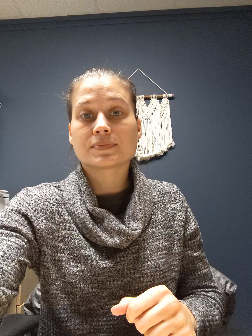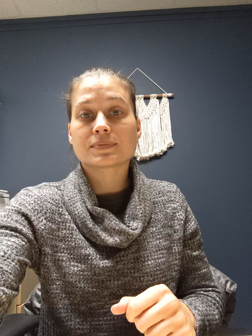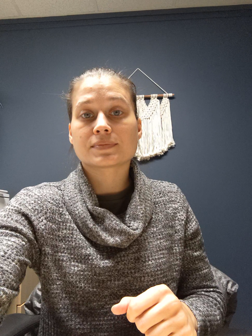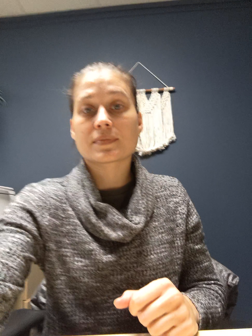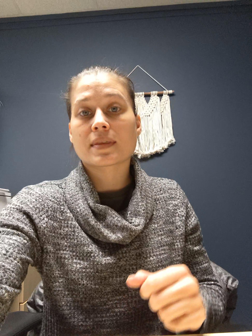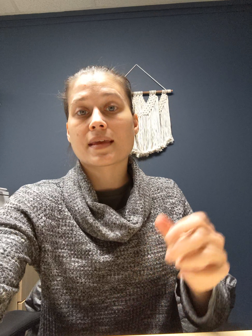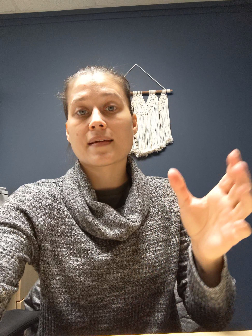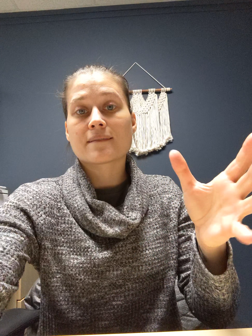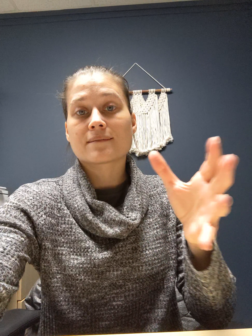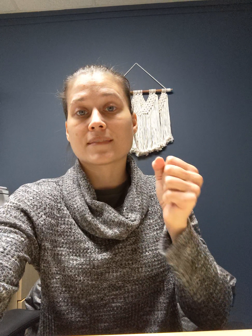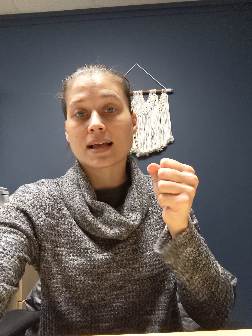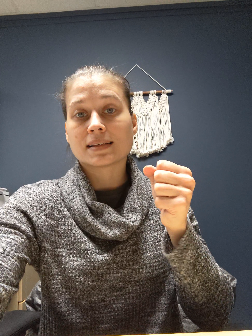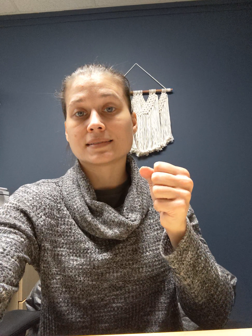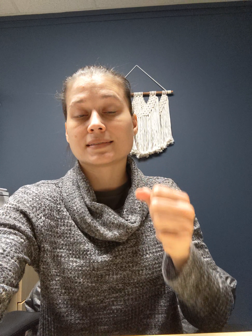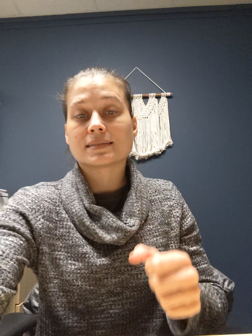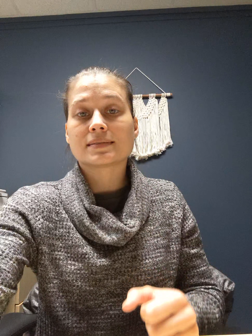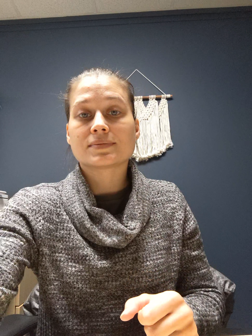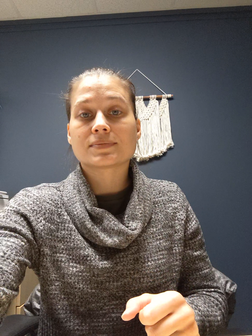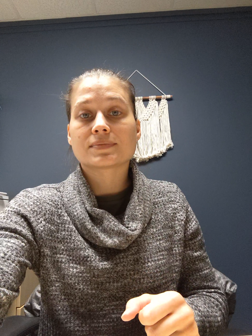fast